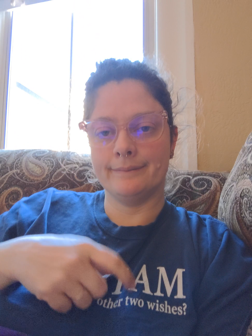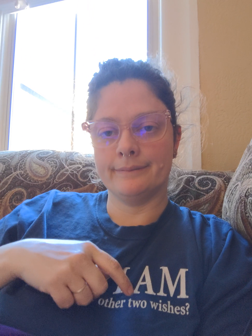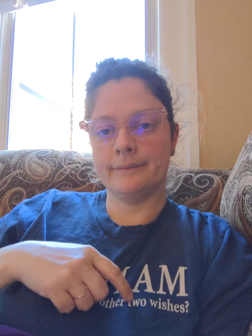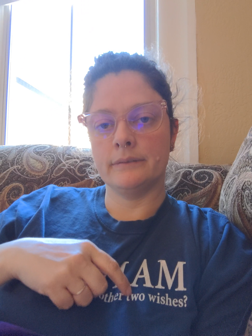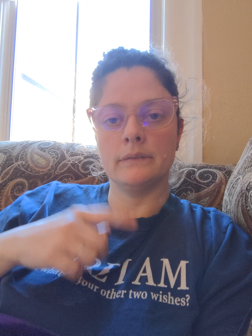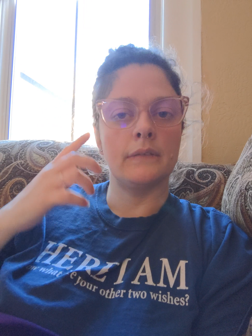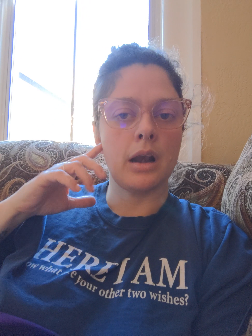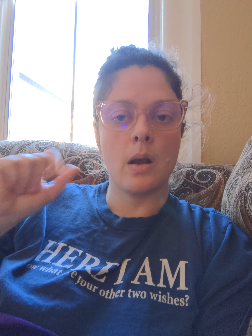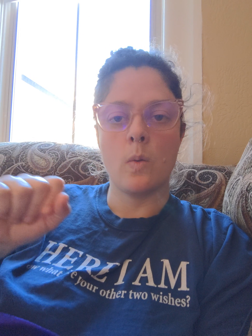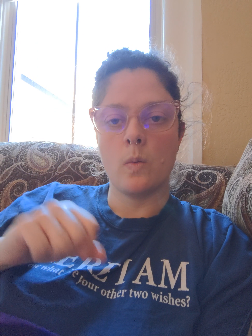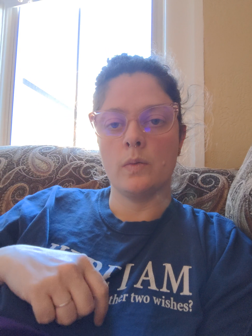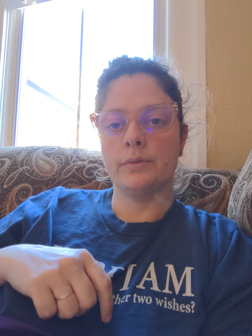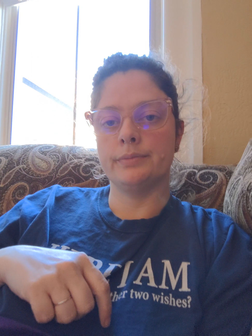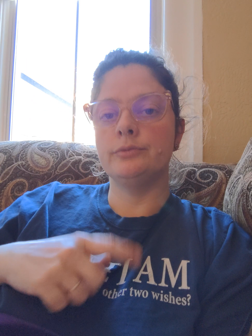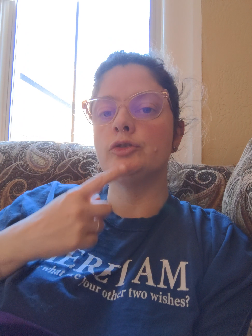loud